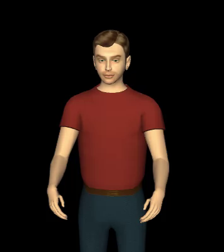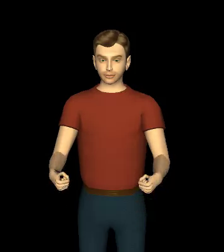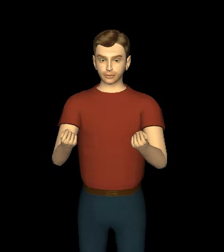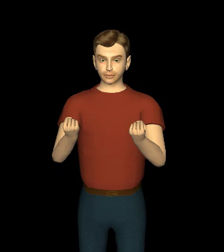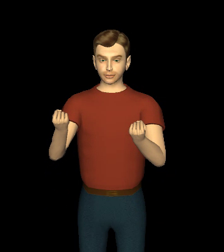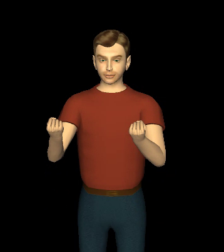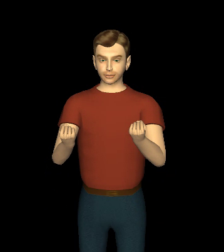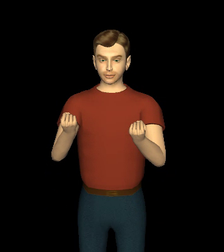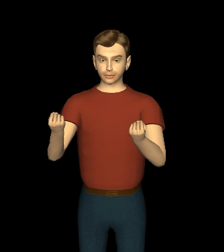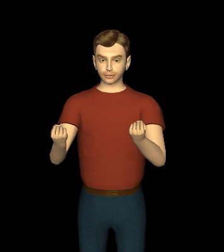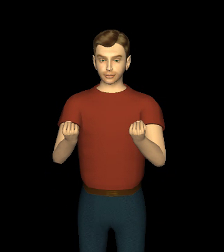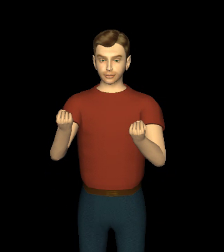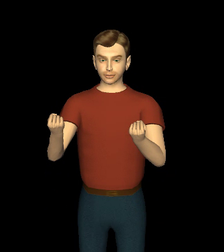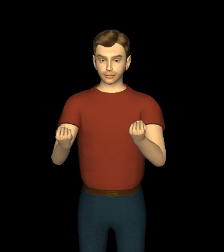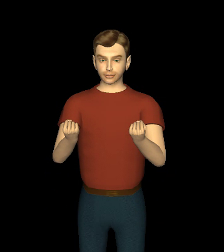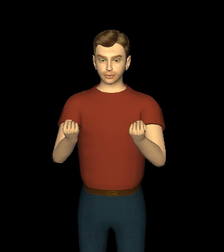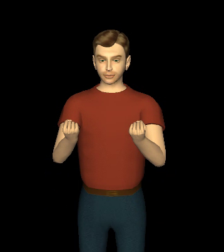ضربة